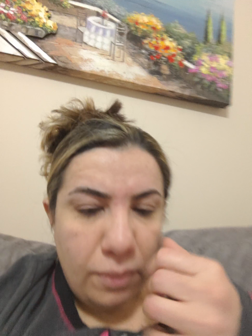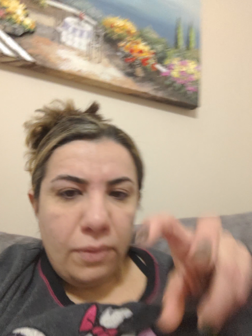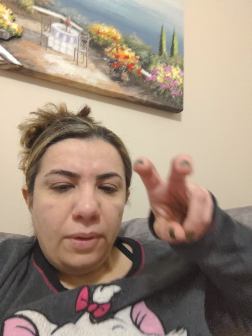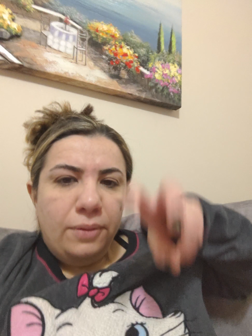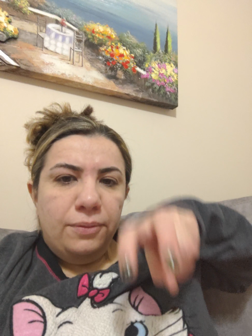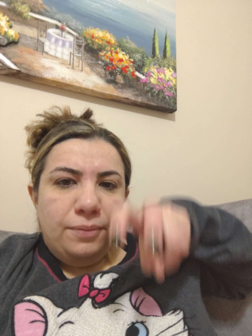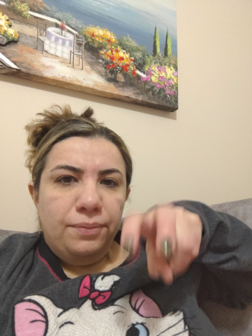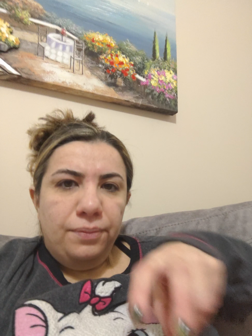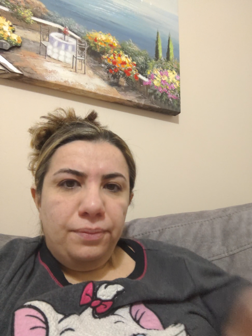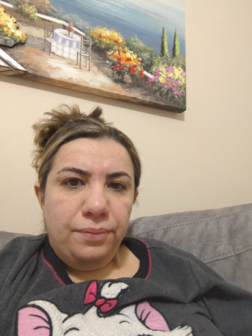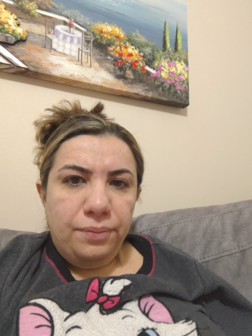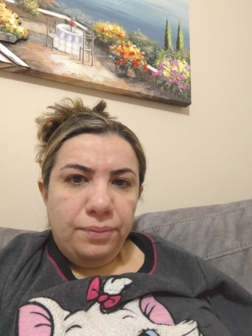chair